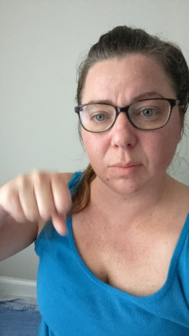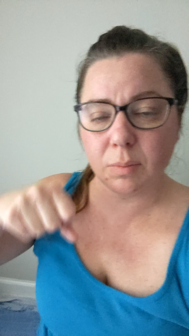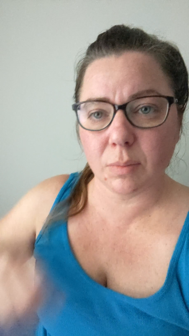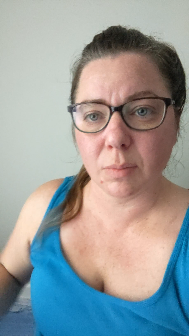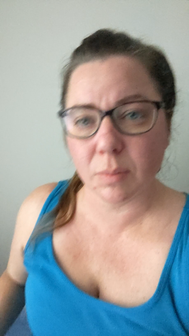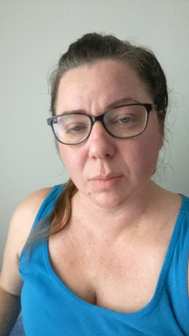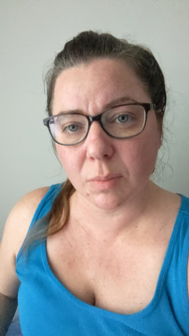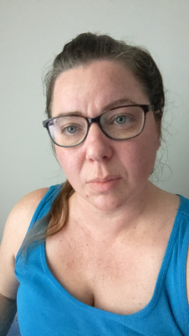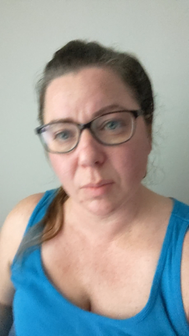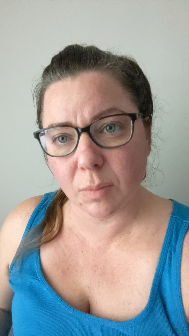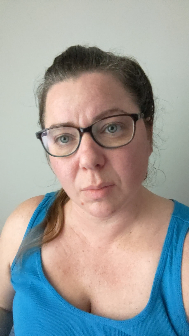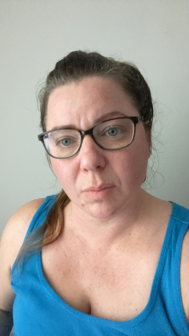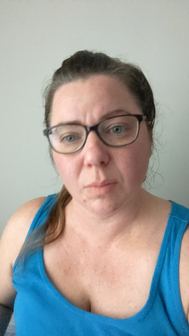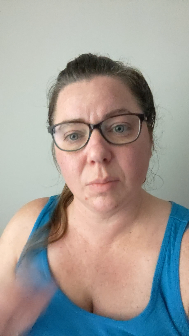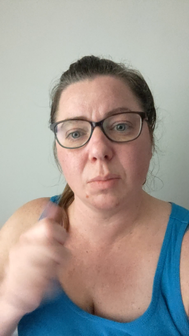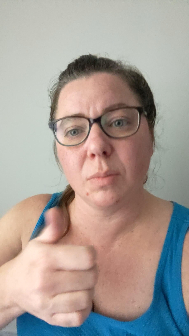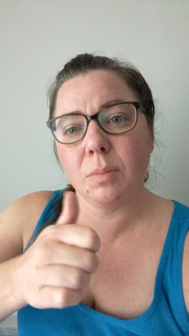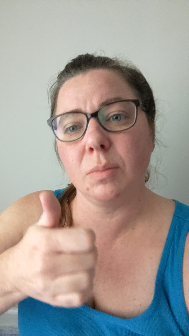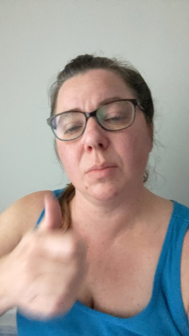how